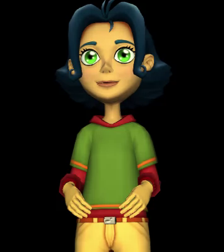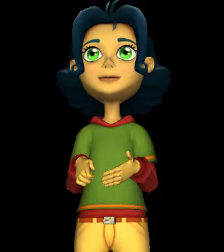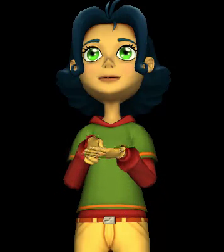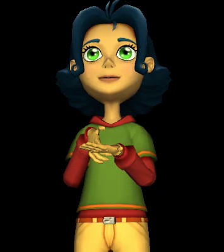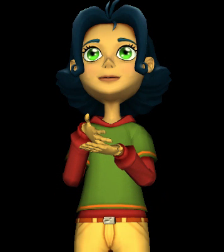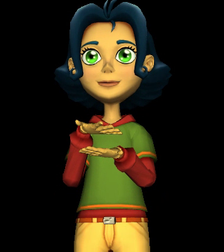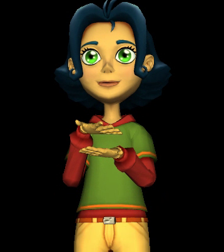باهض